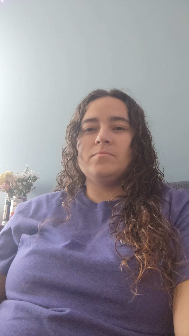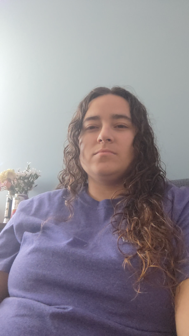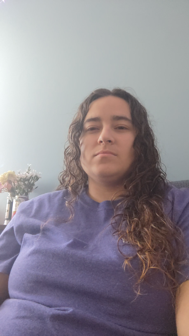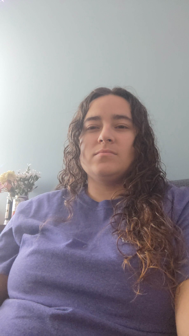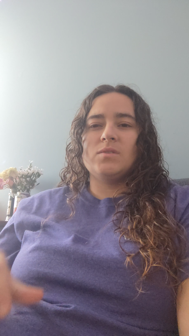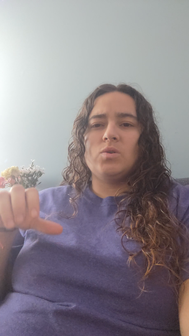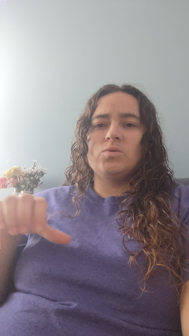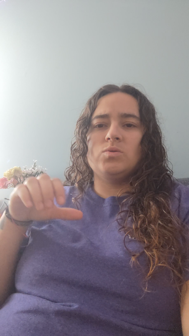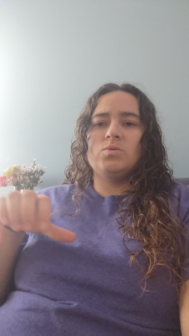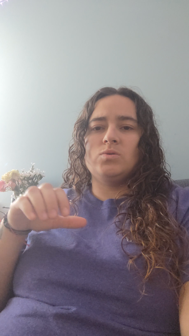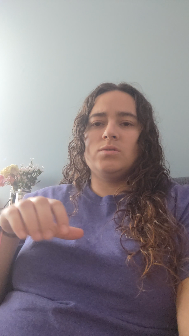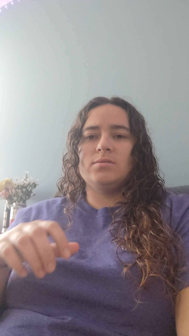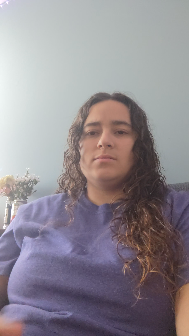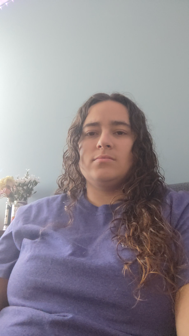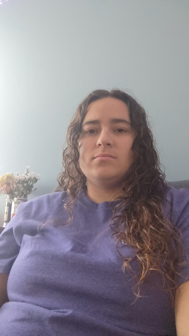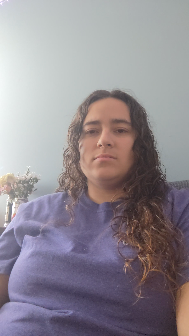does